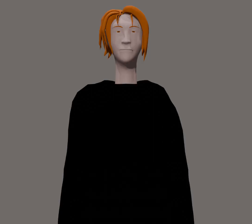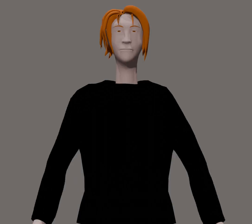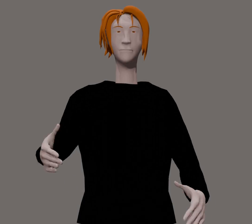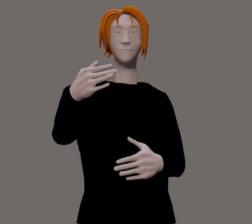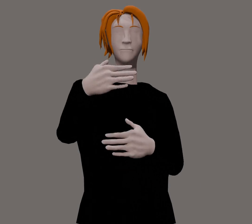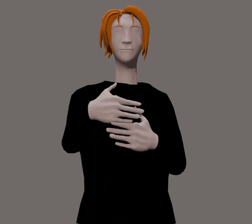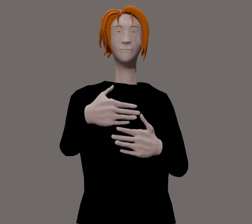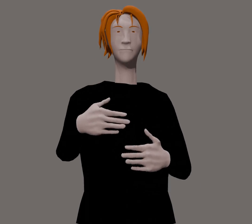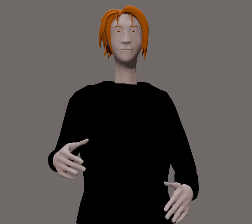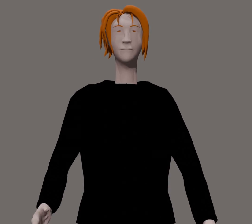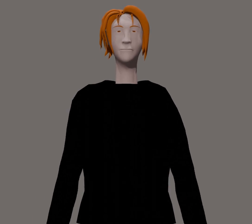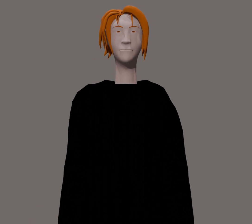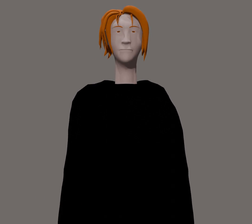Close the Window